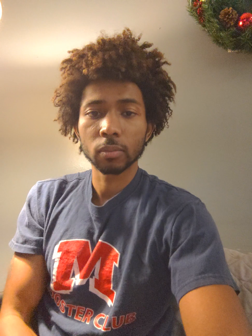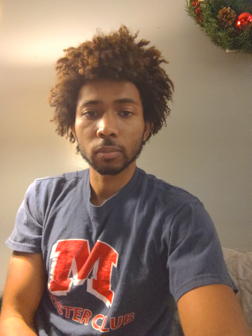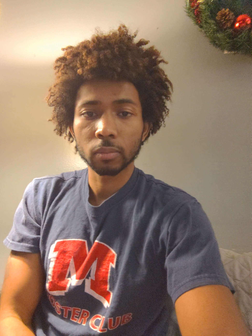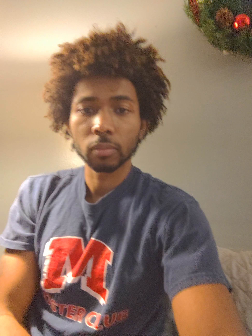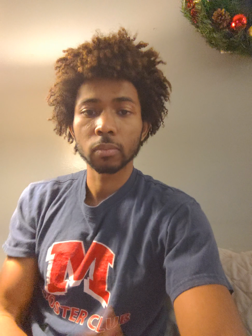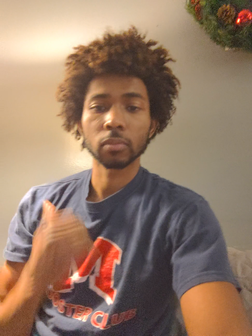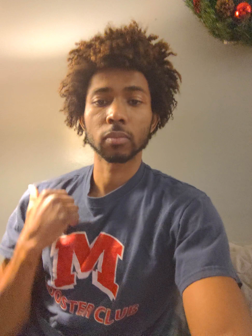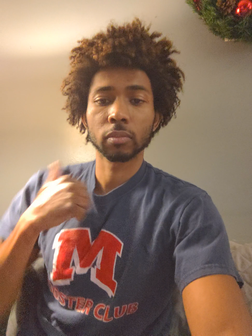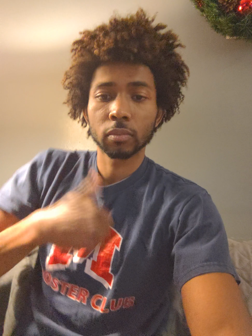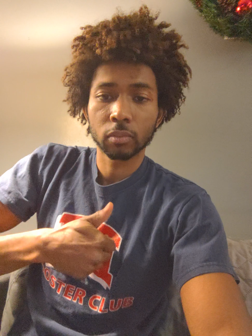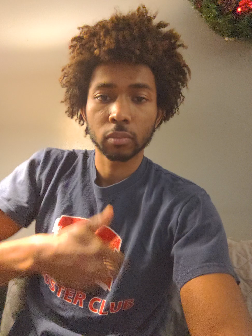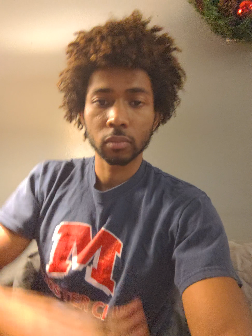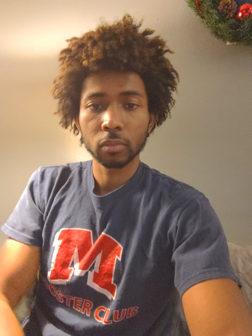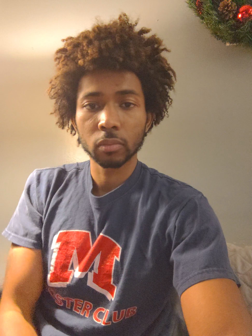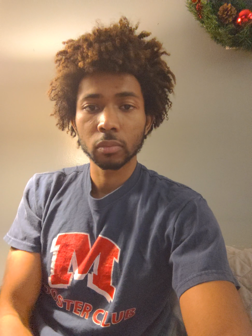jacket